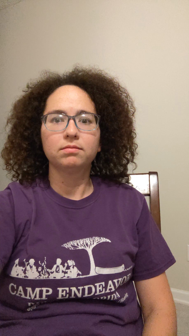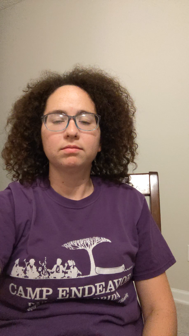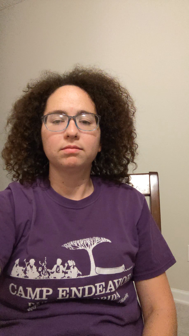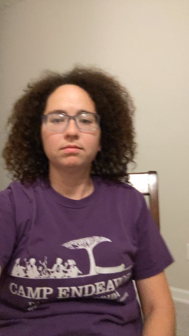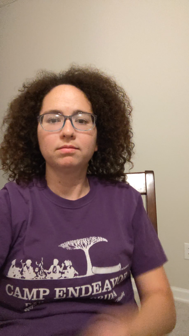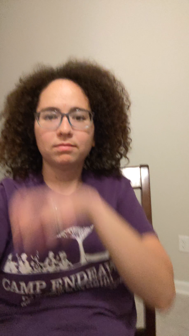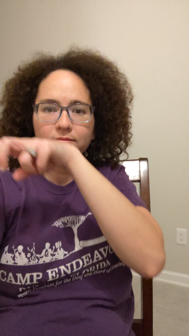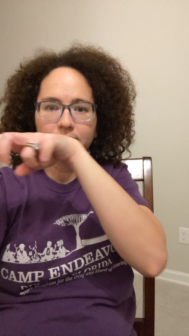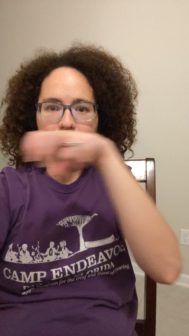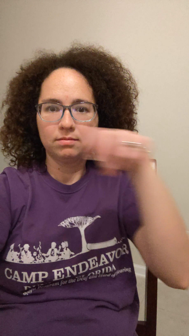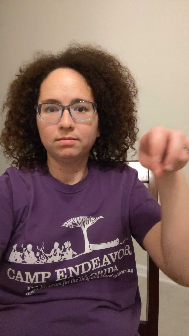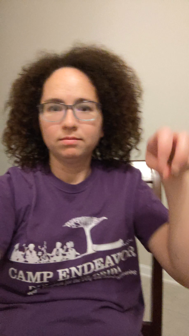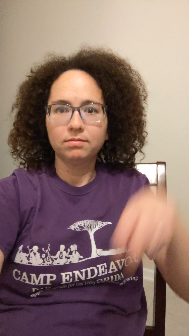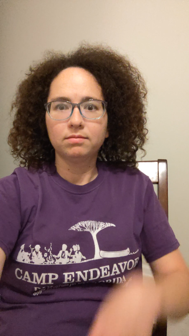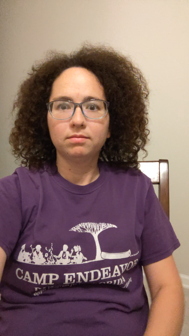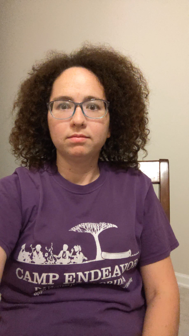porch